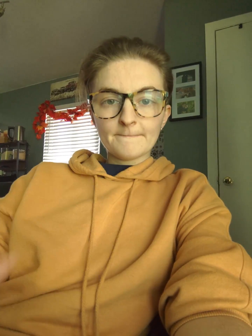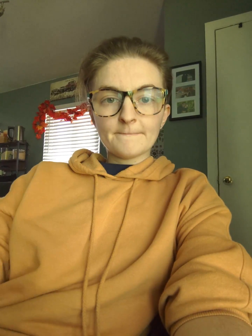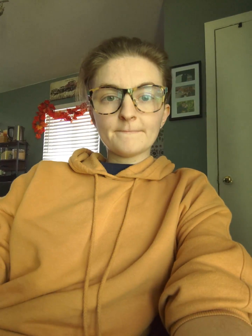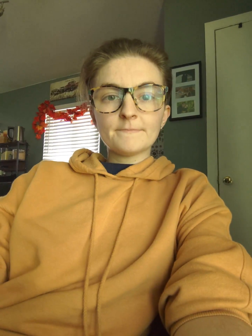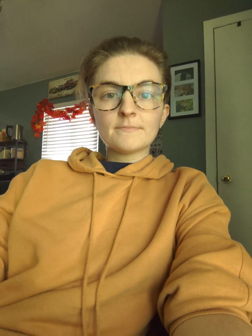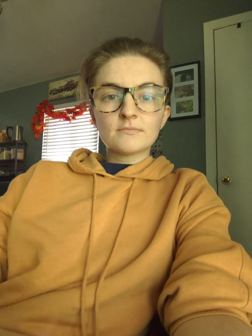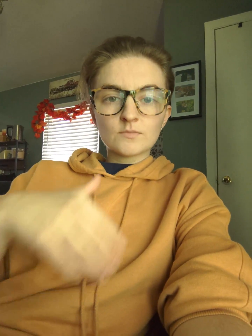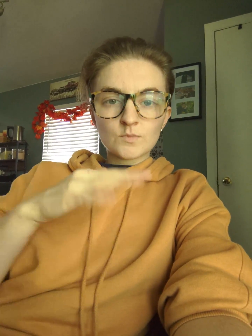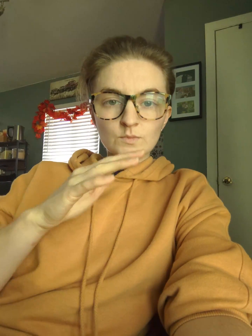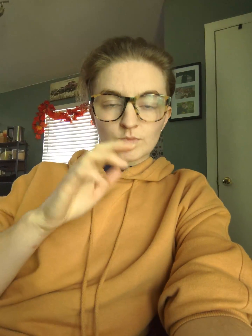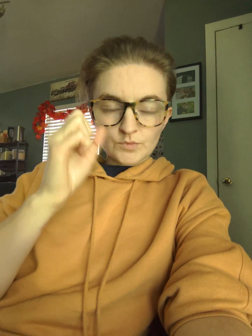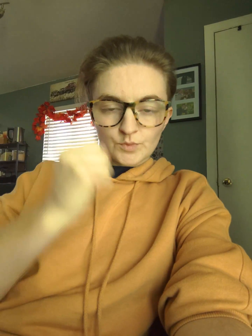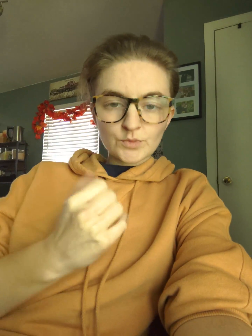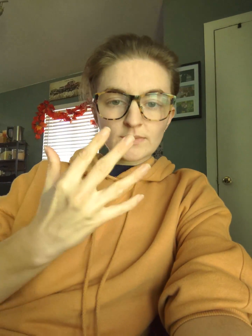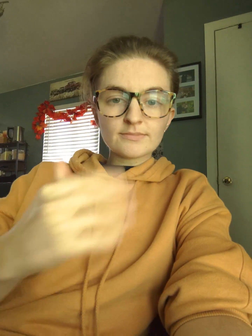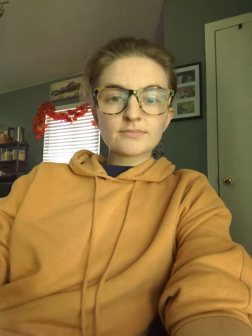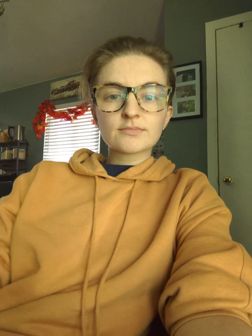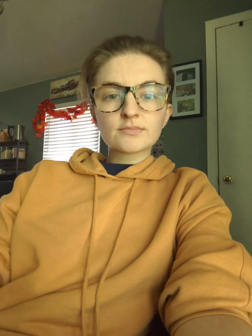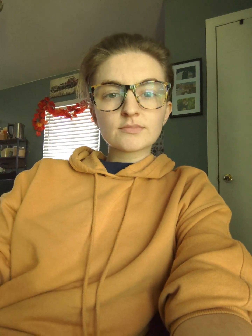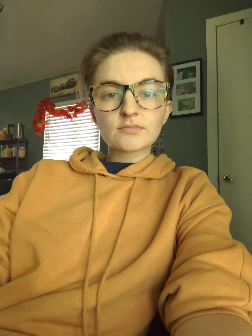gloves